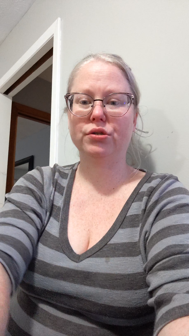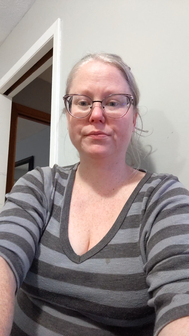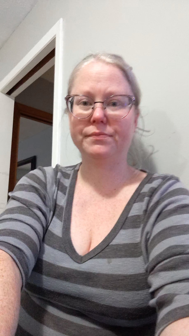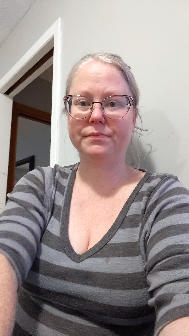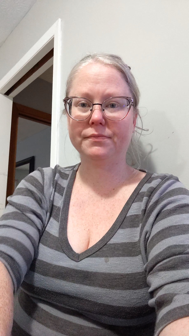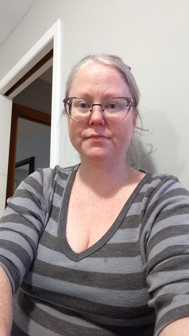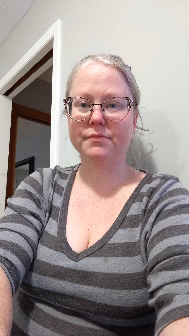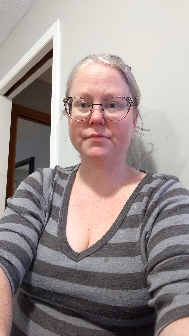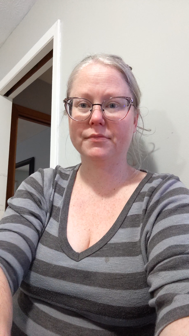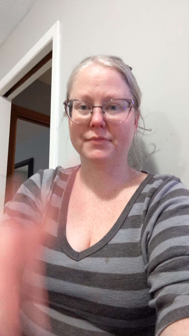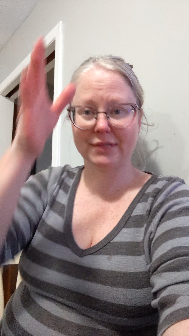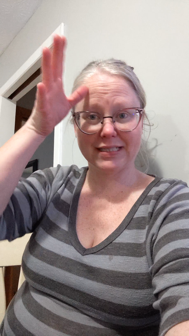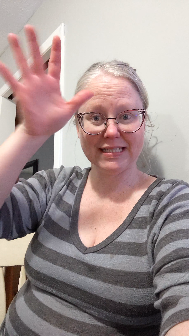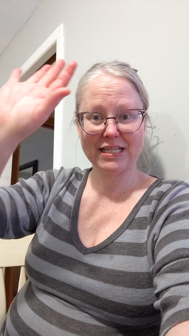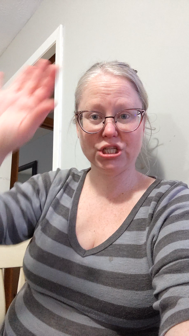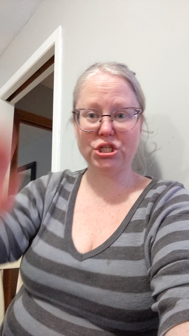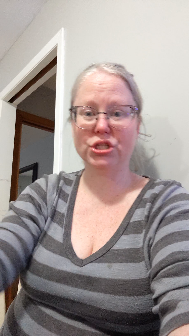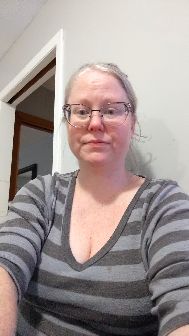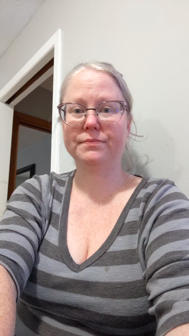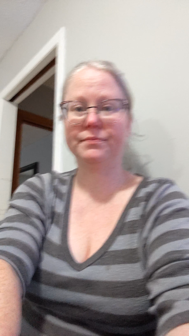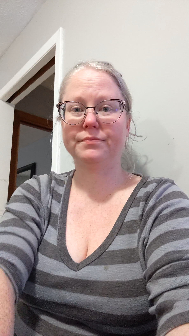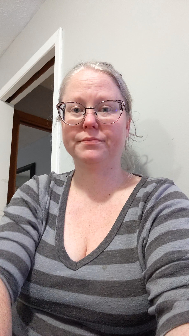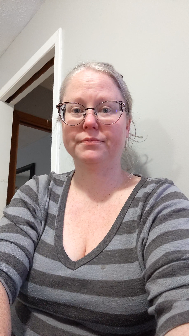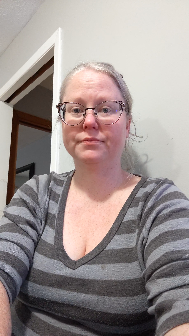deer